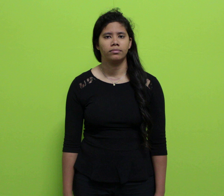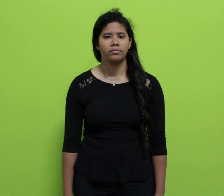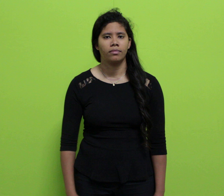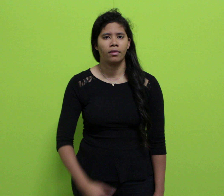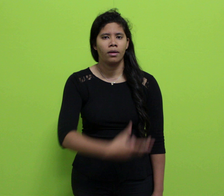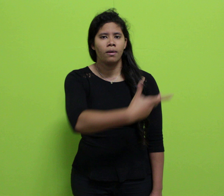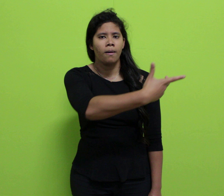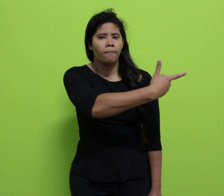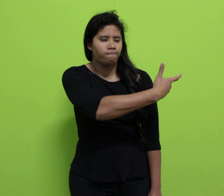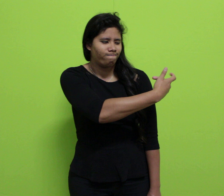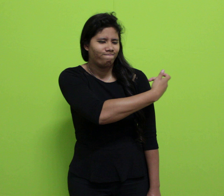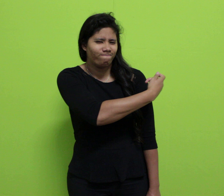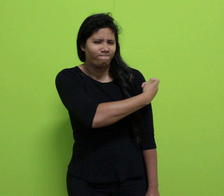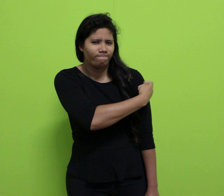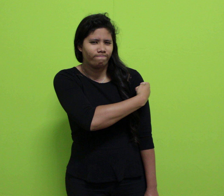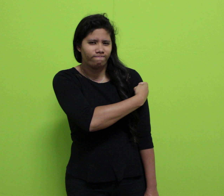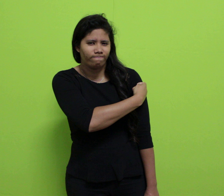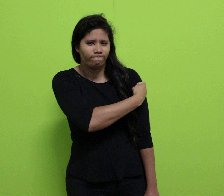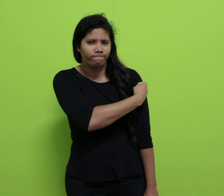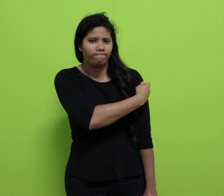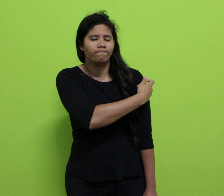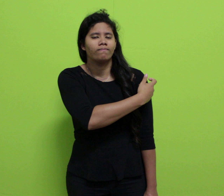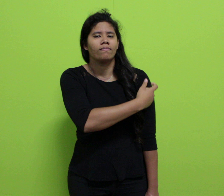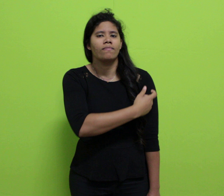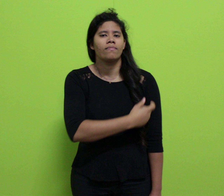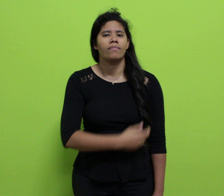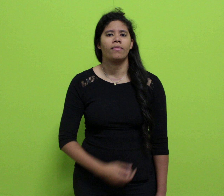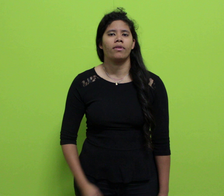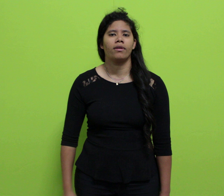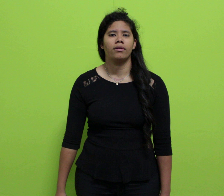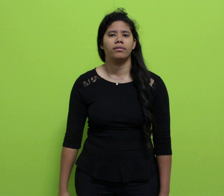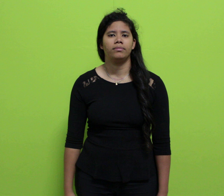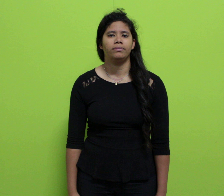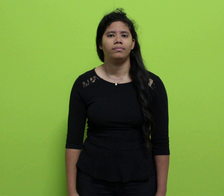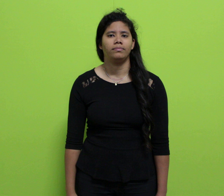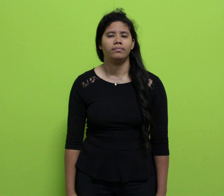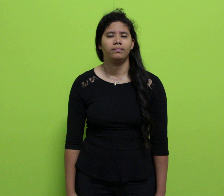vacina